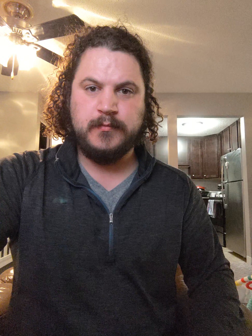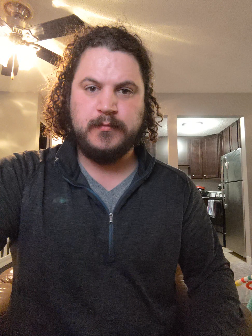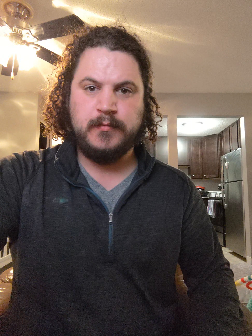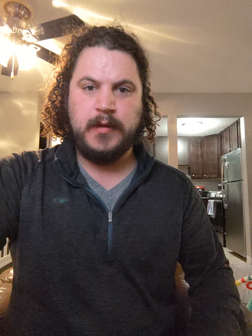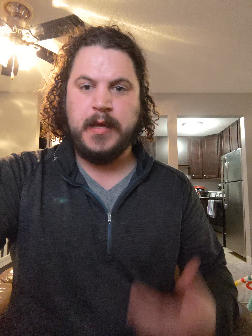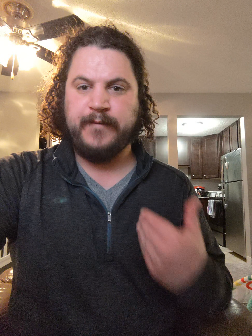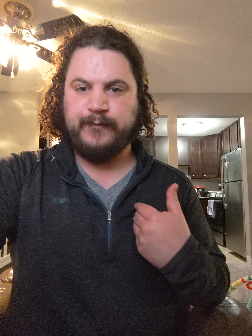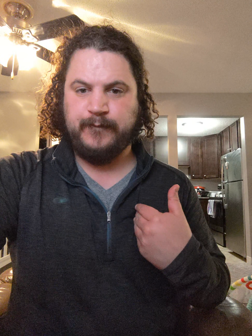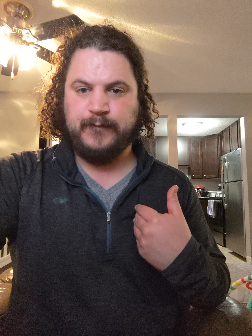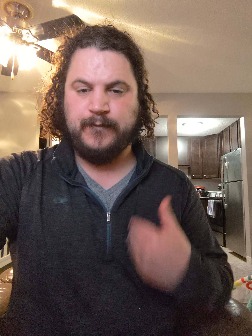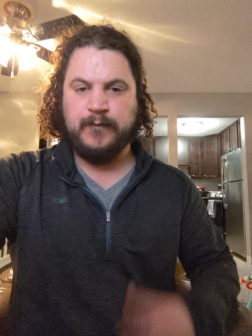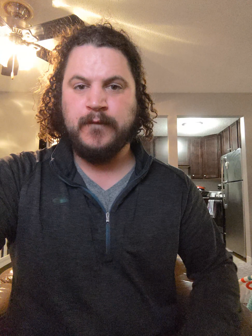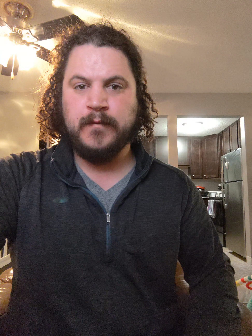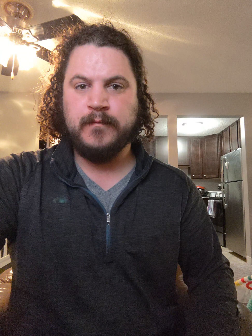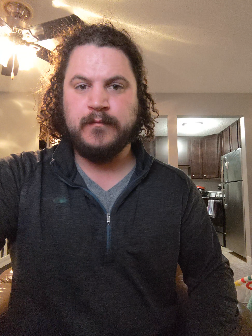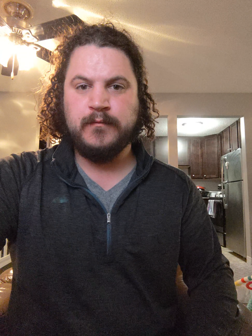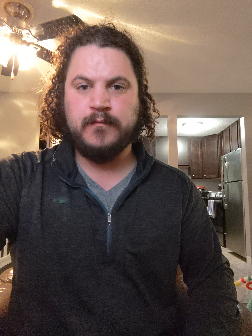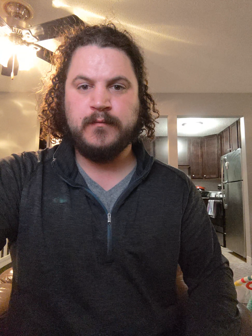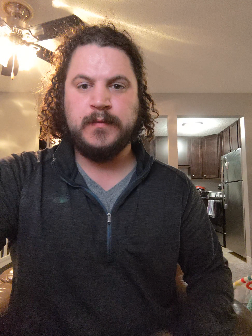have